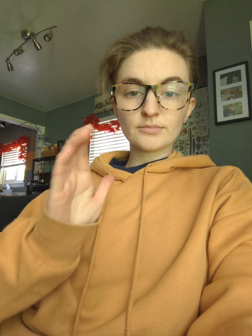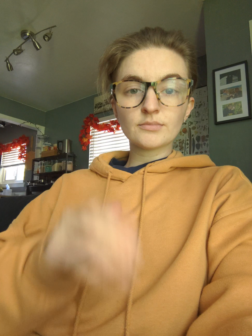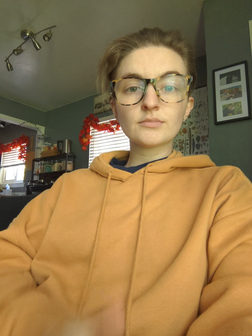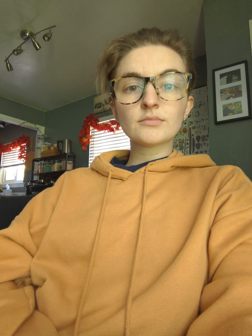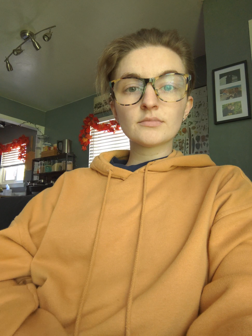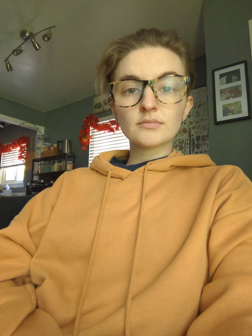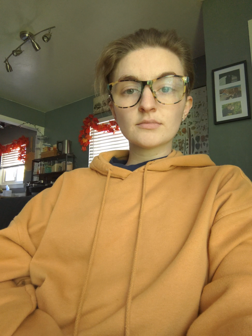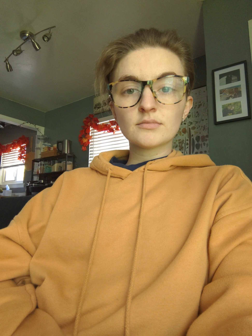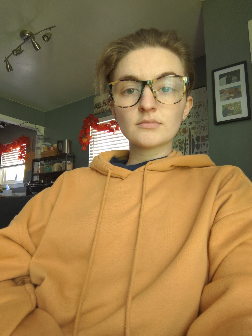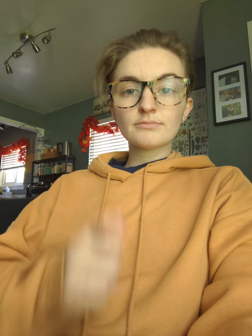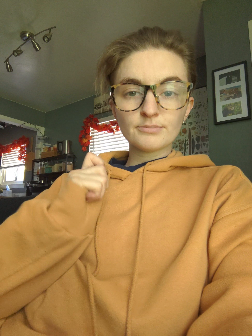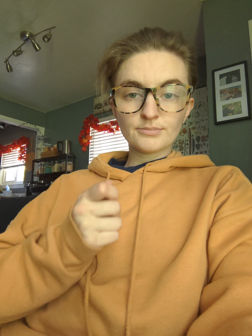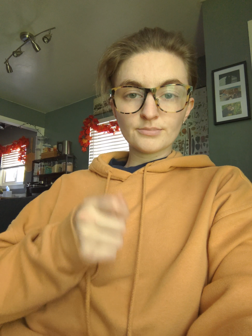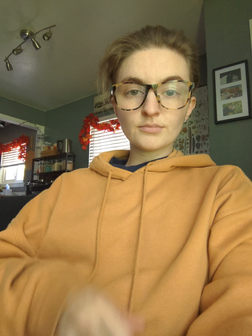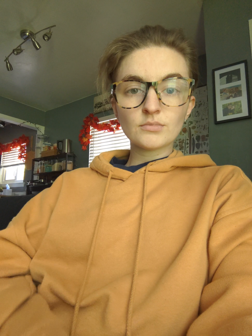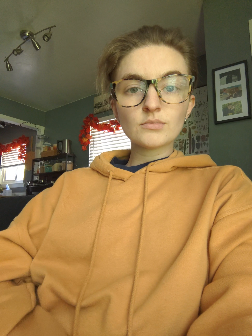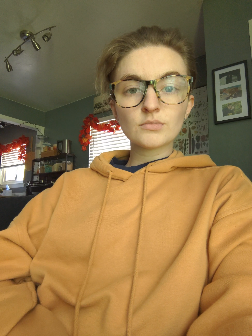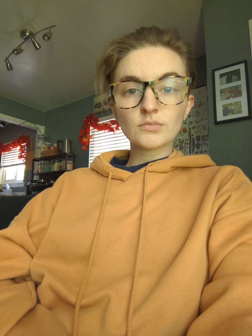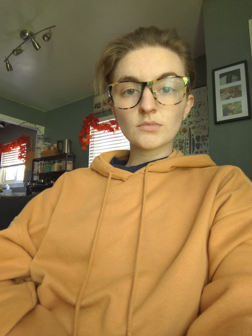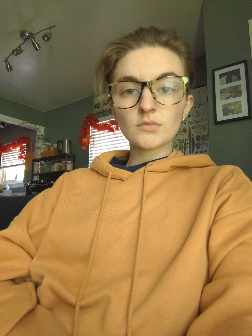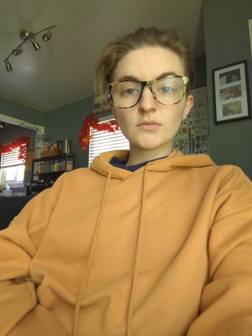hammer